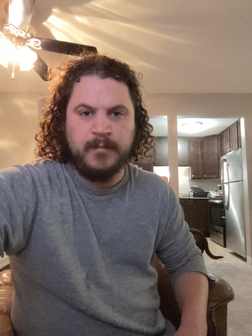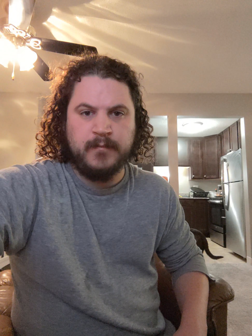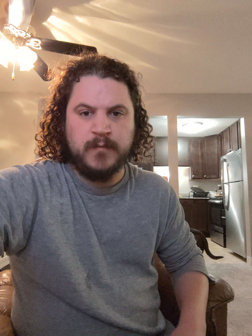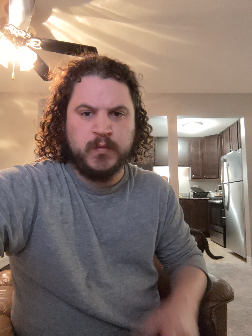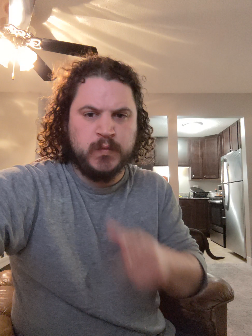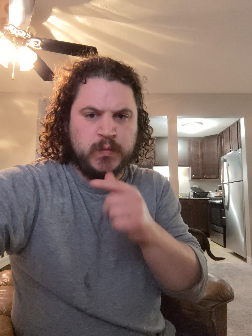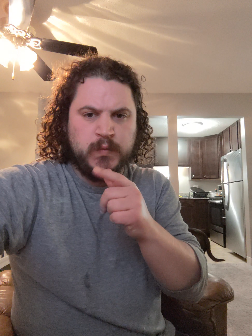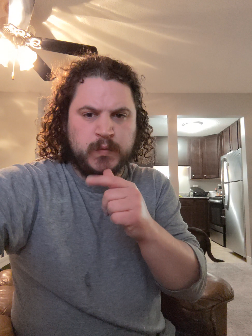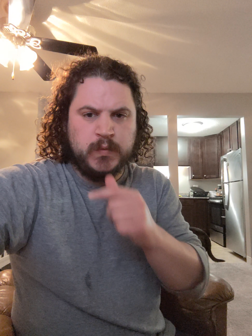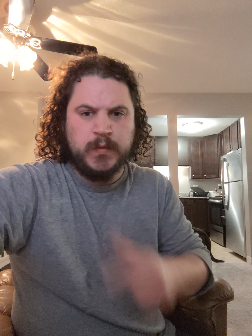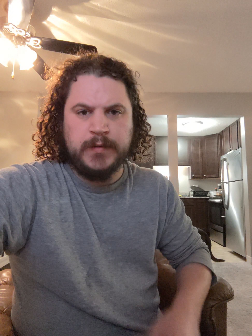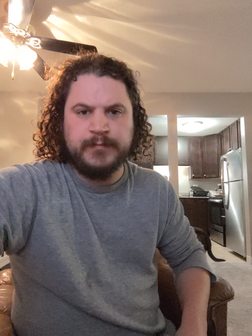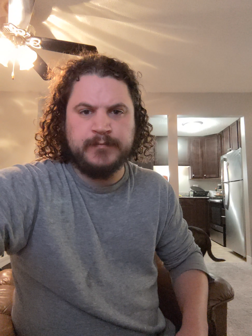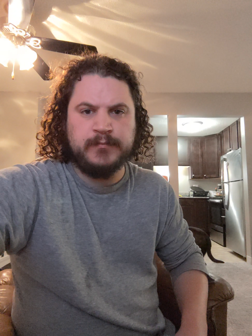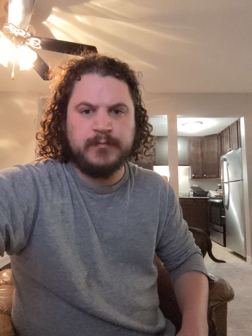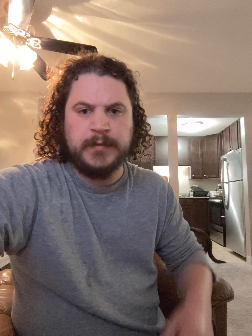who